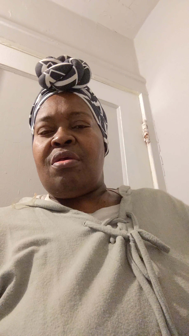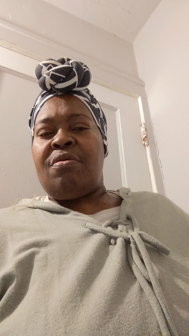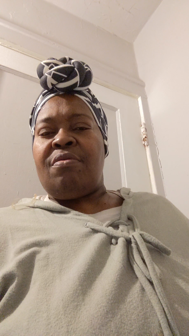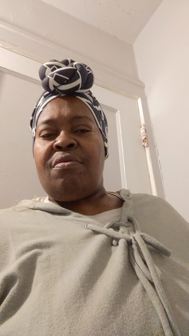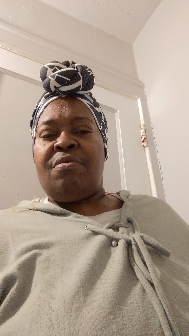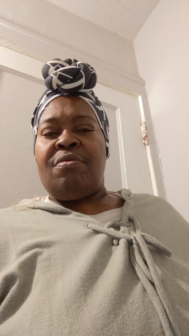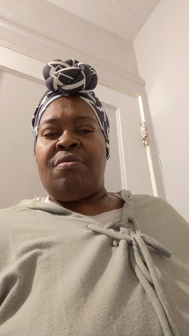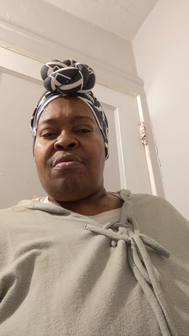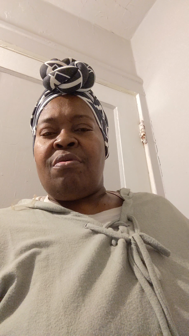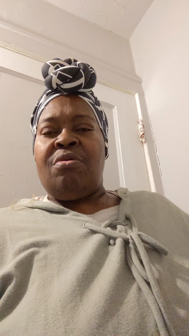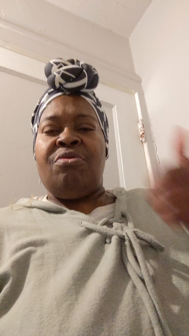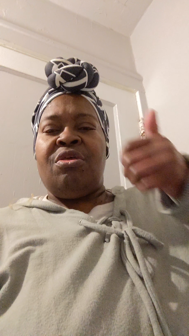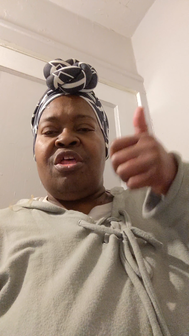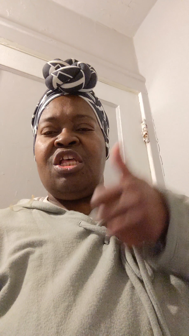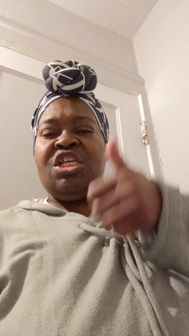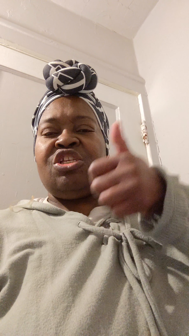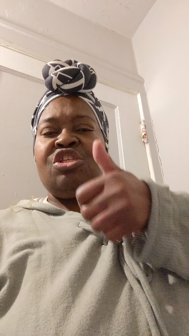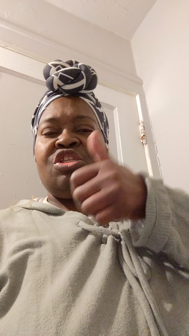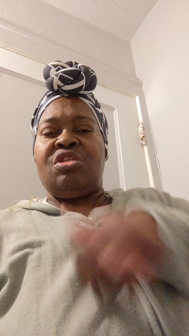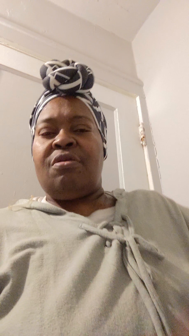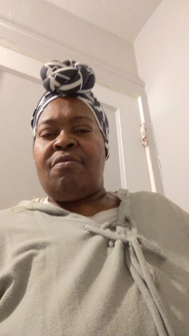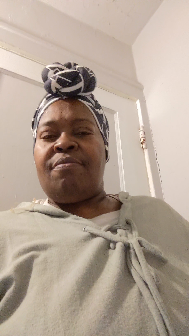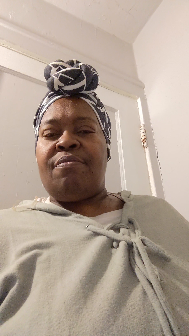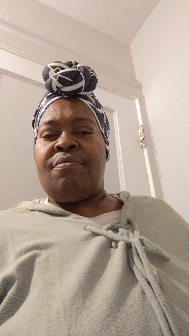each